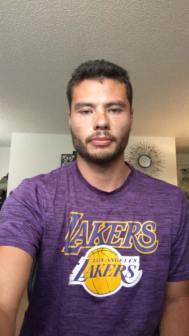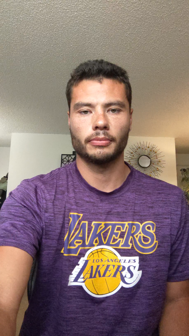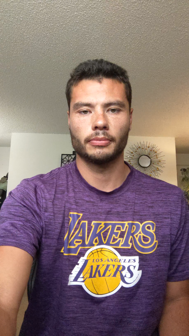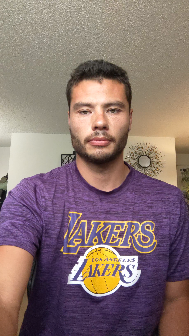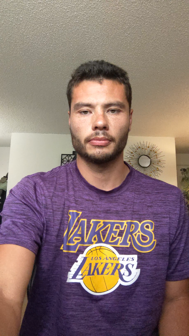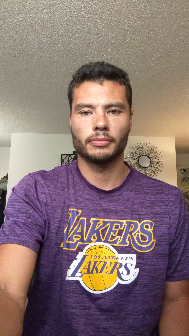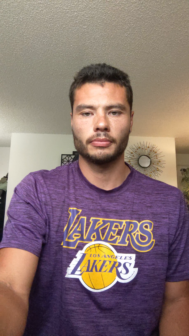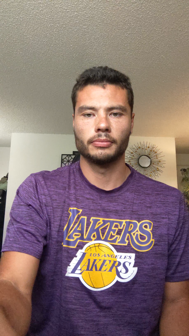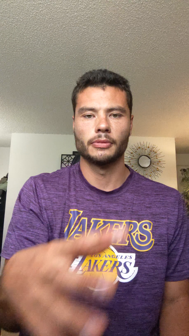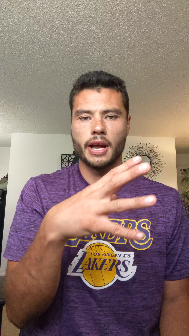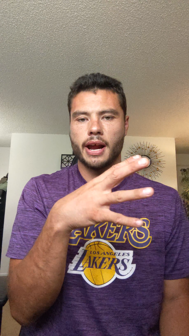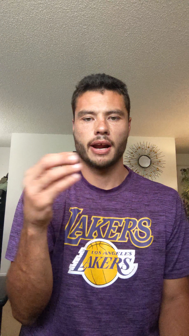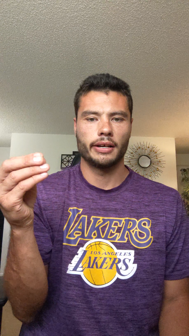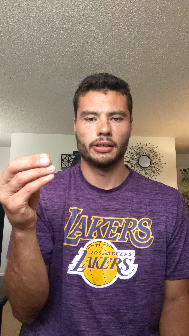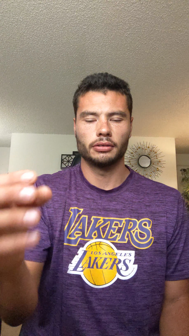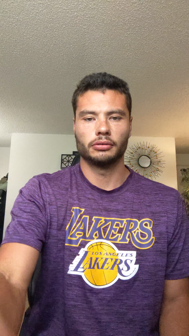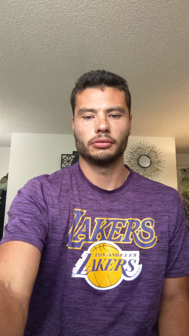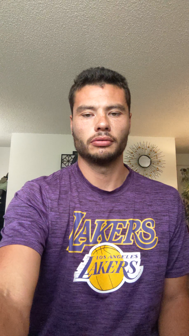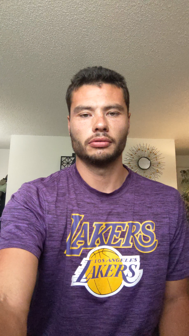and